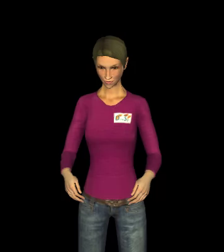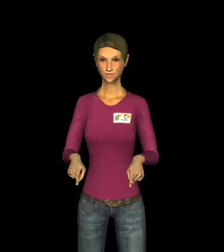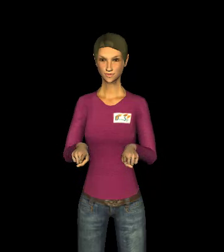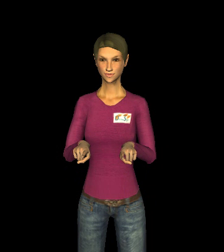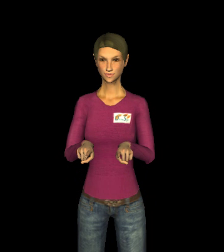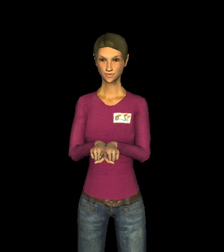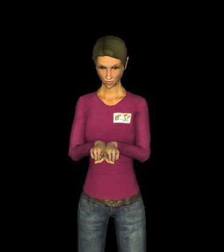نفس